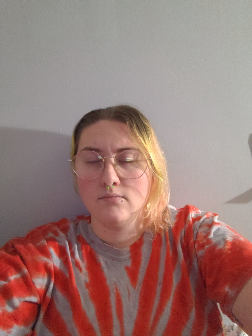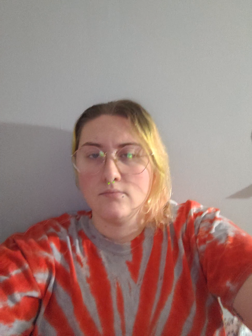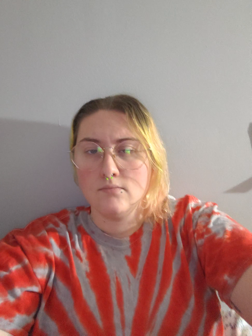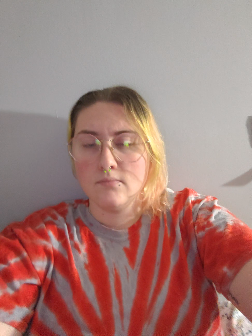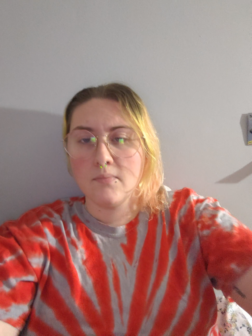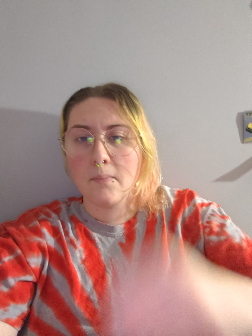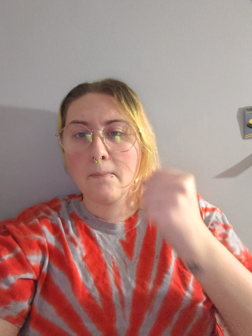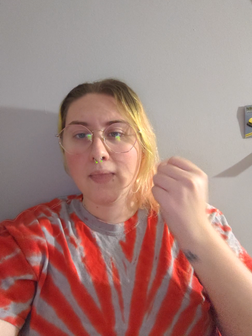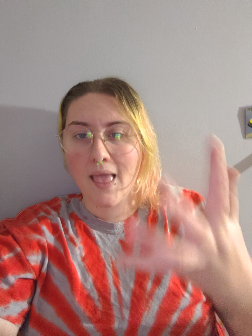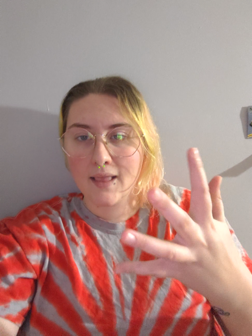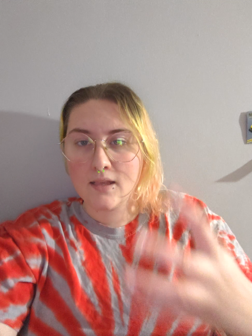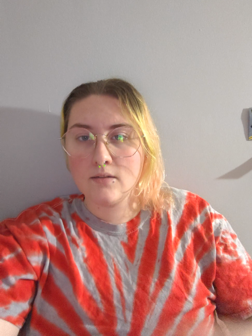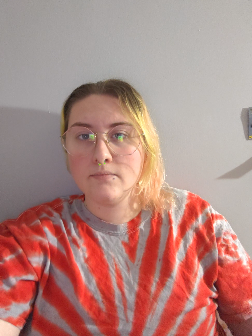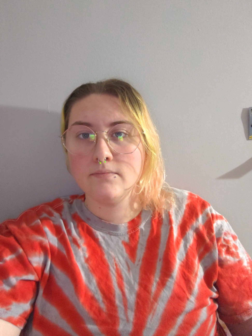many